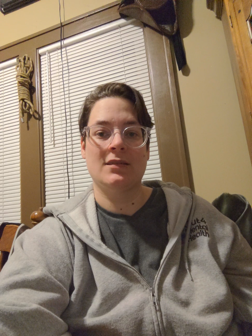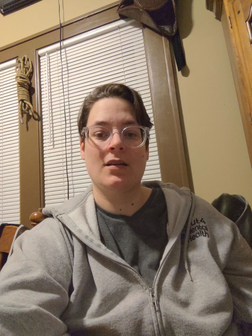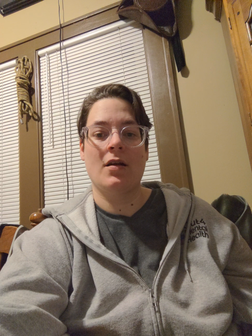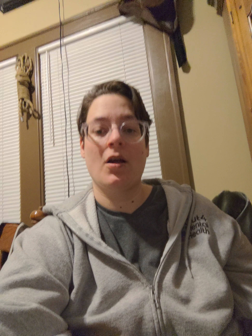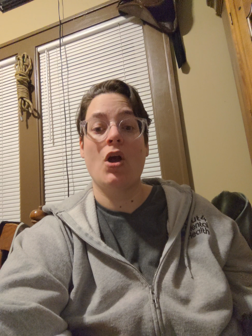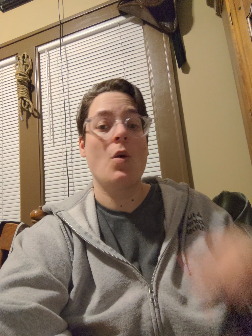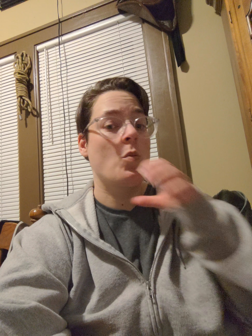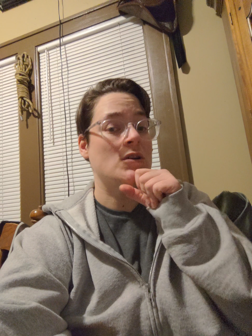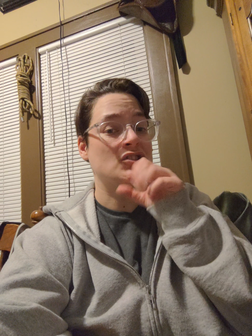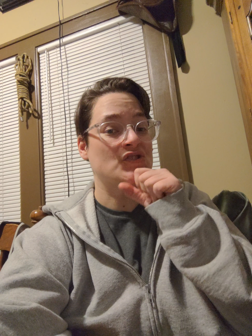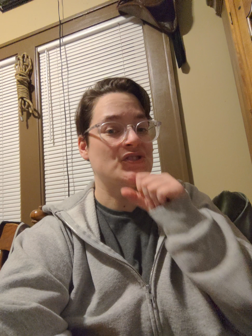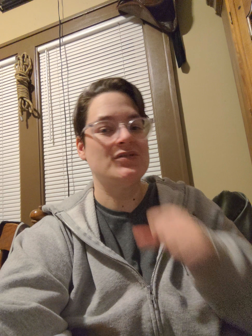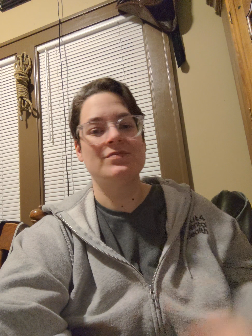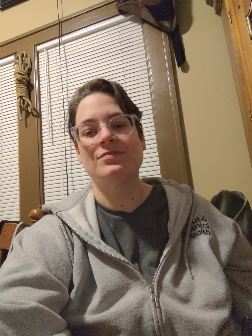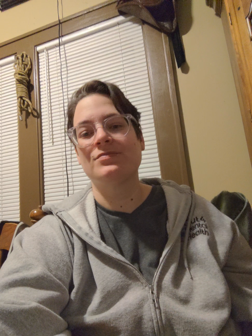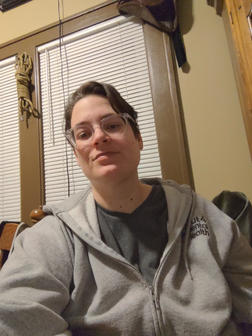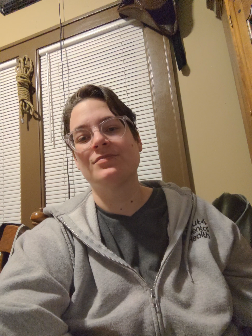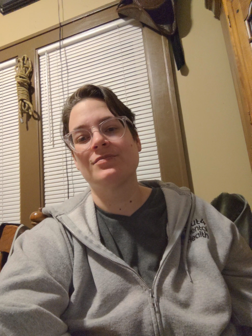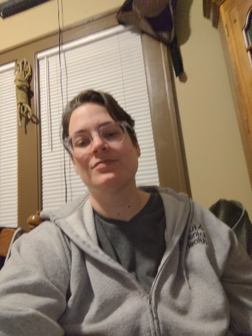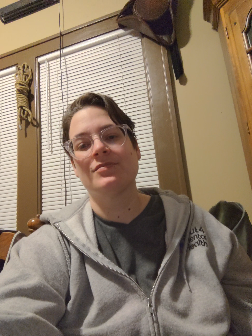orange